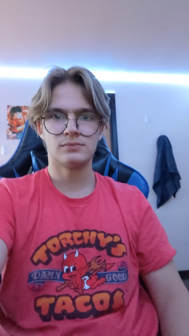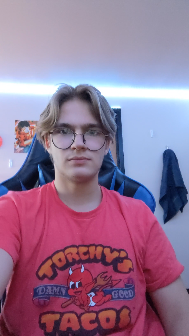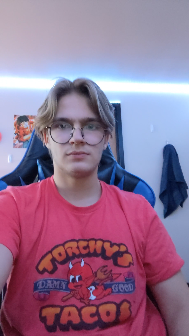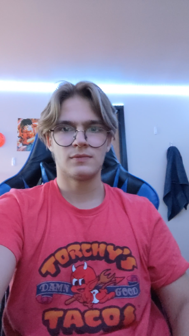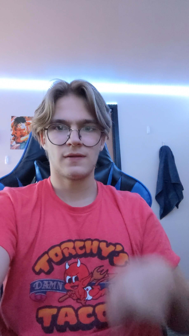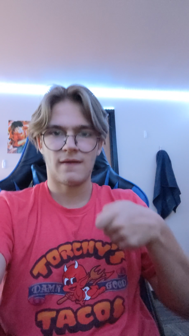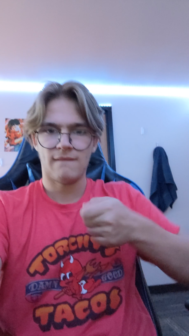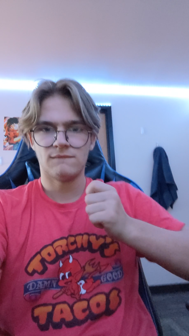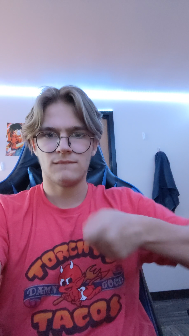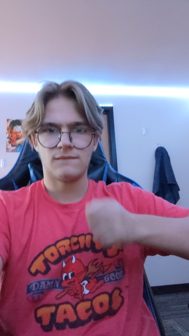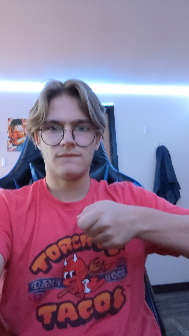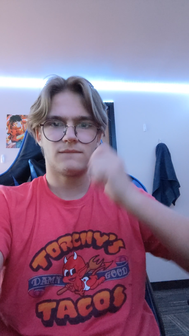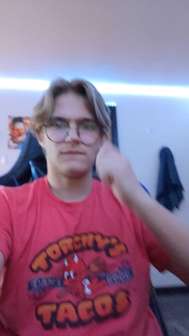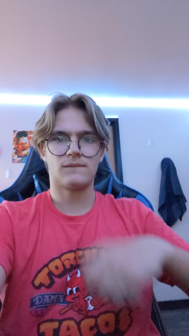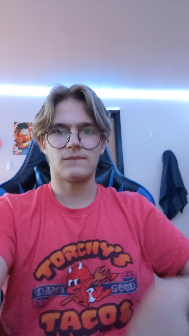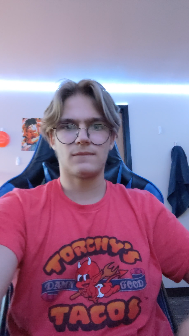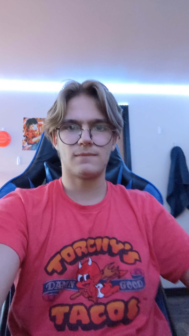shovel